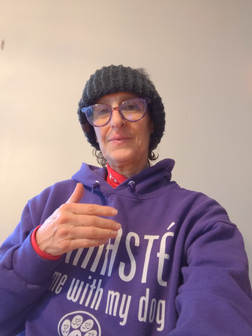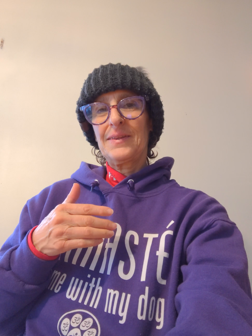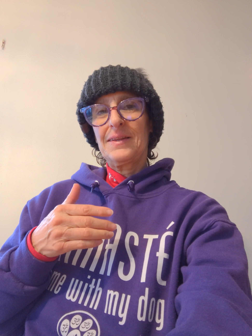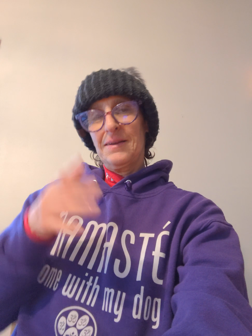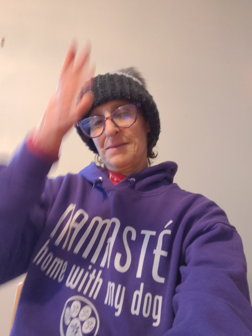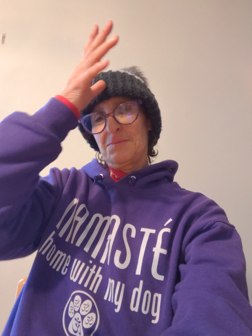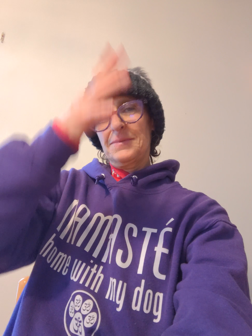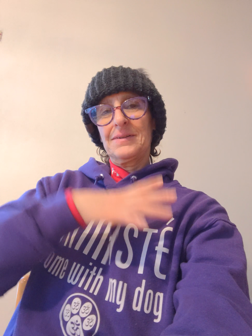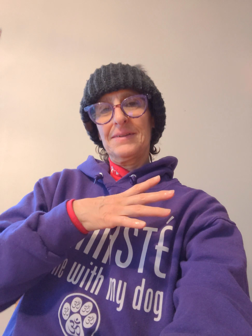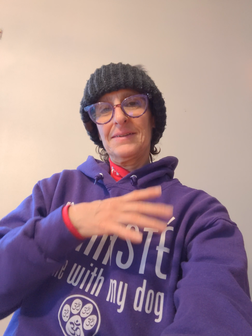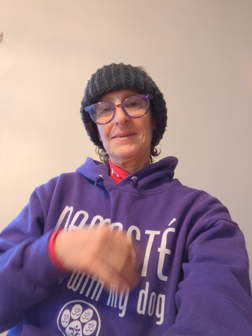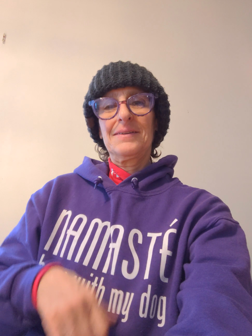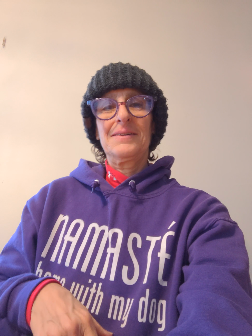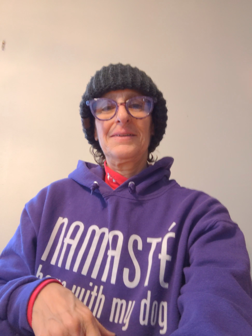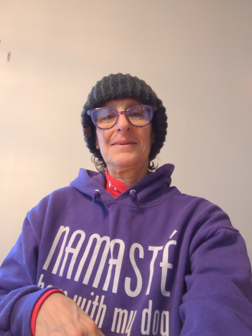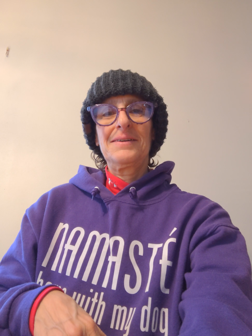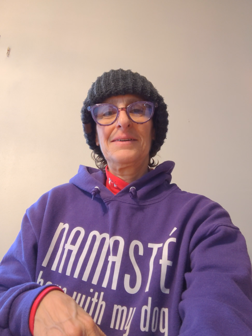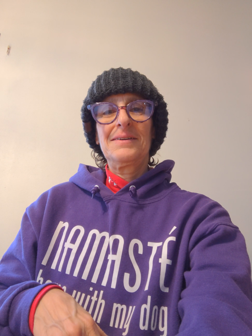man